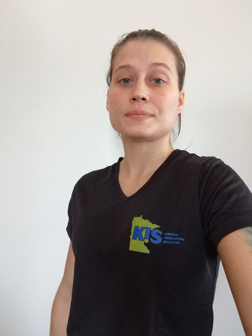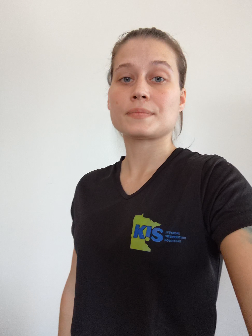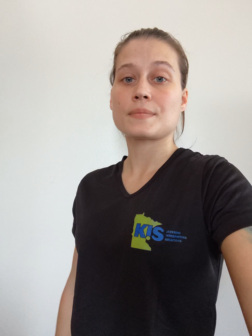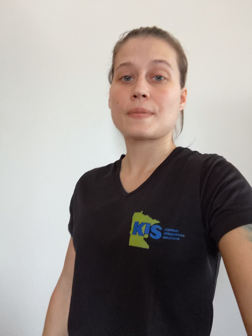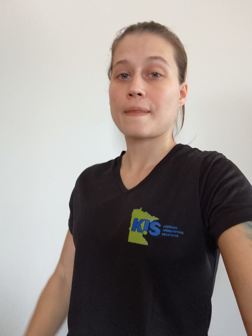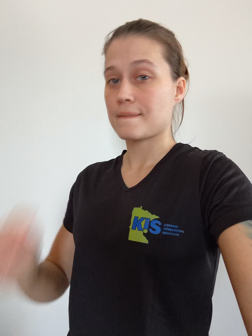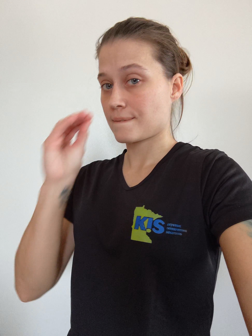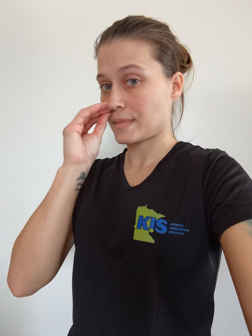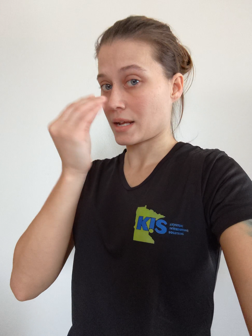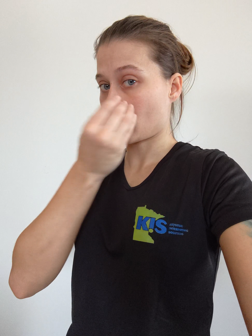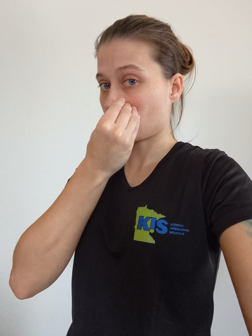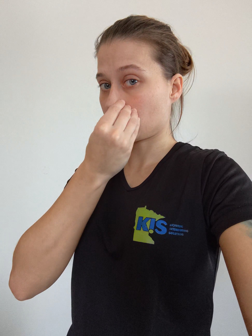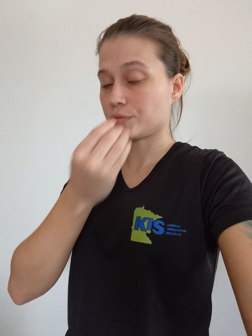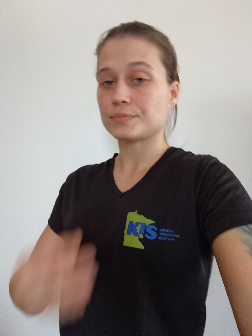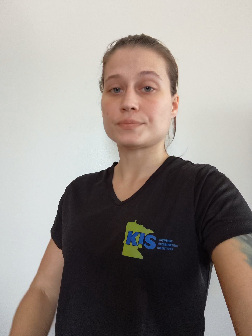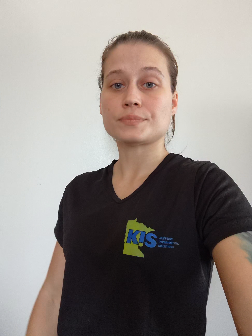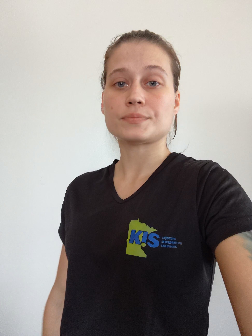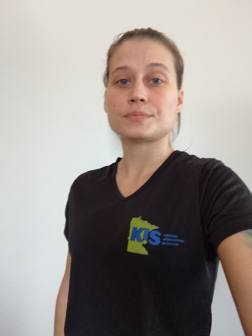flower